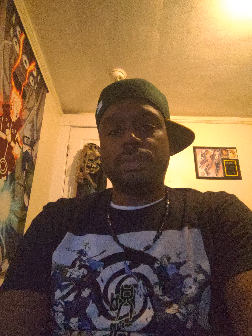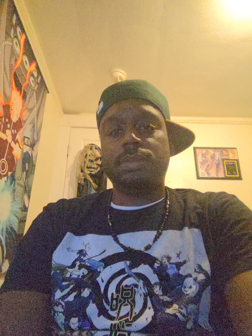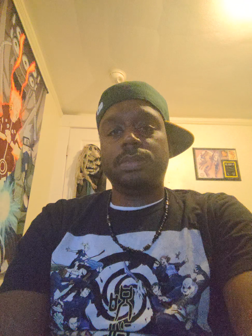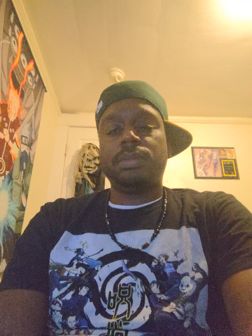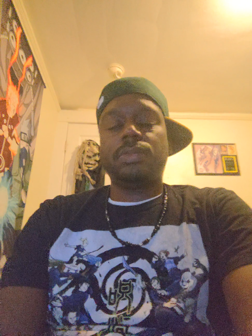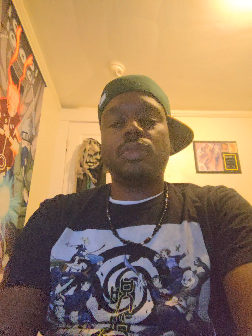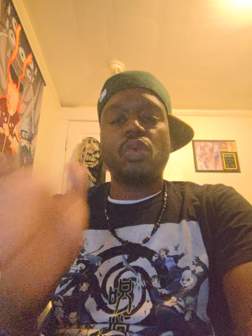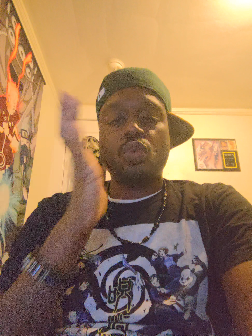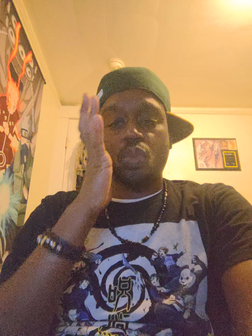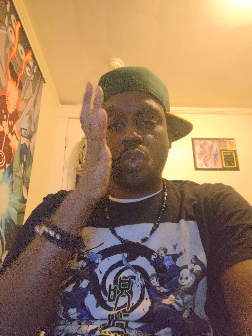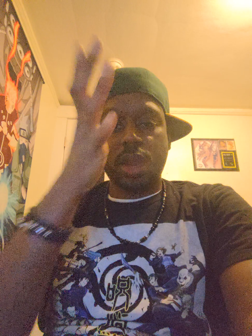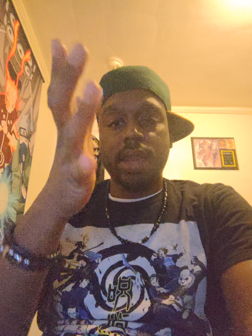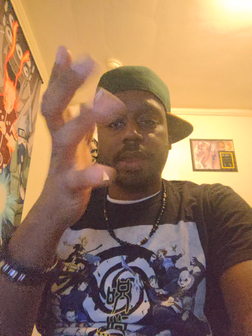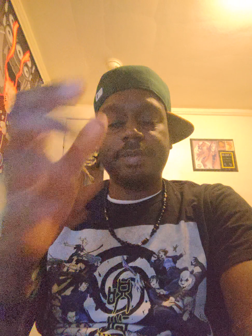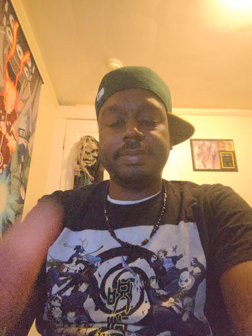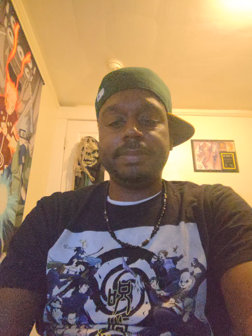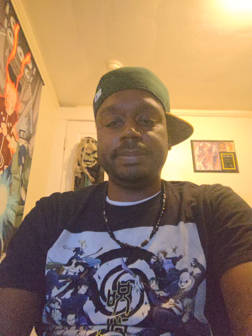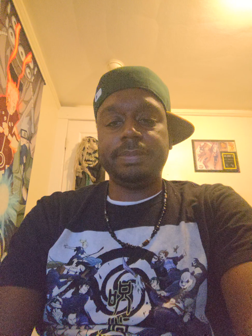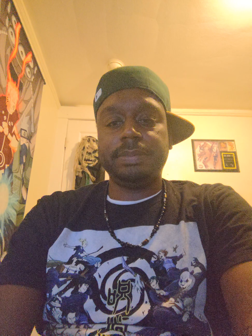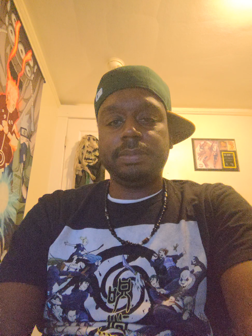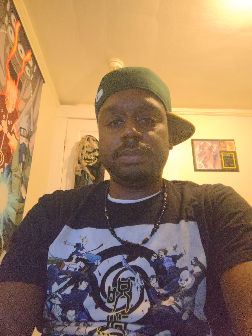will